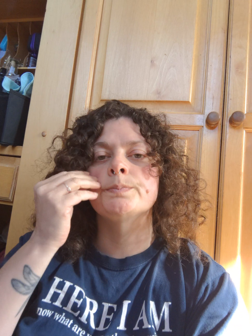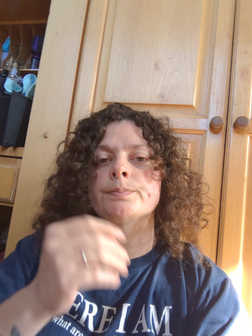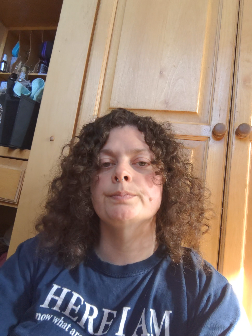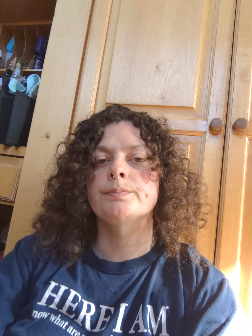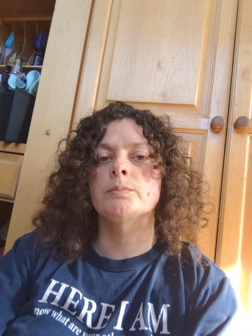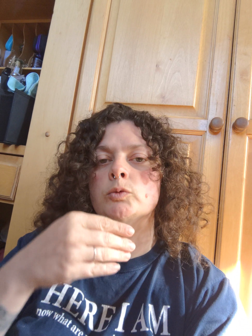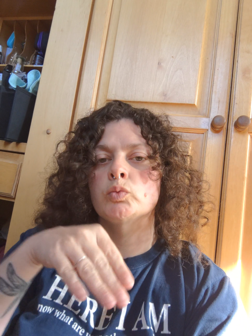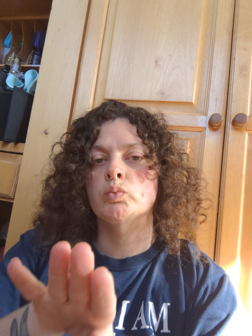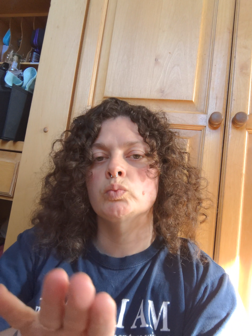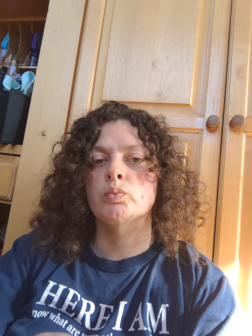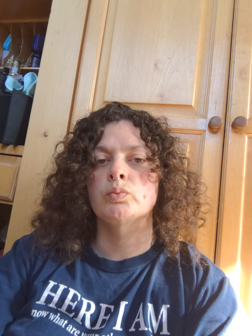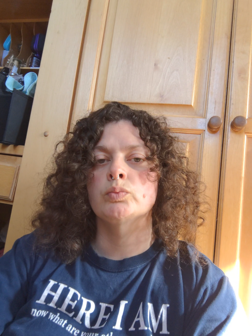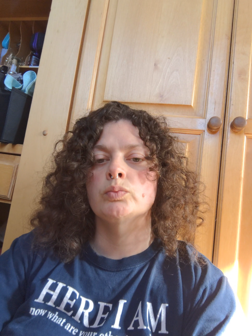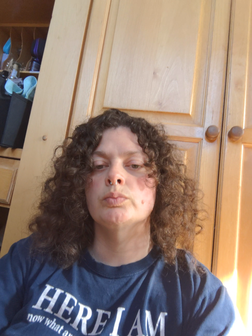into